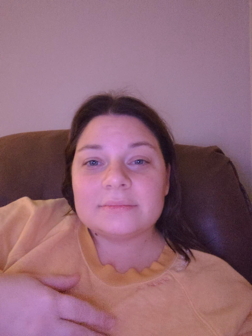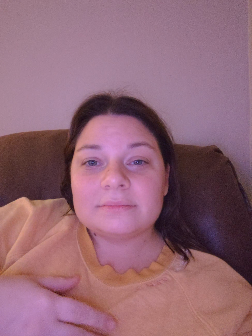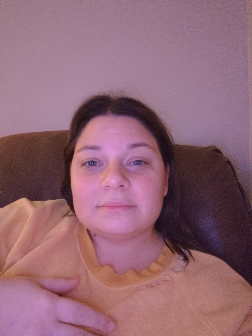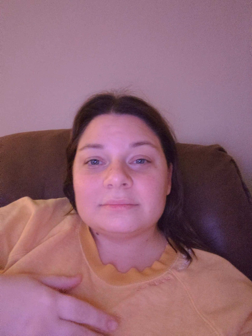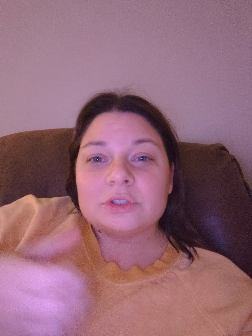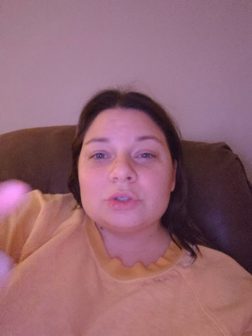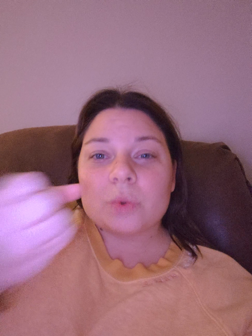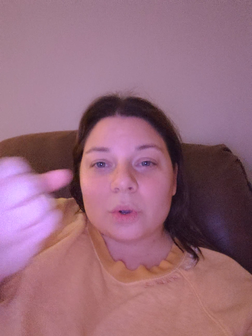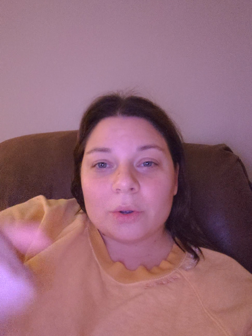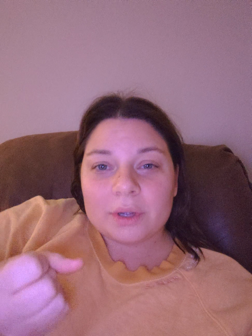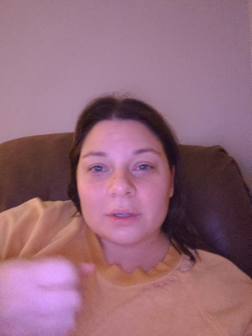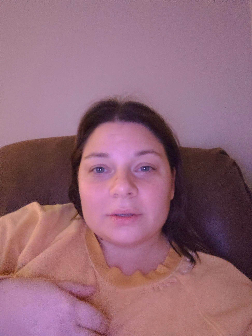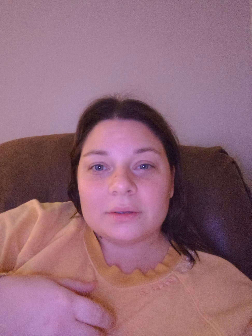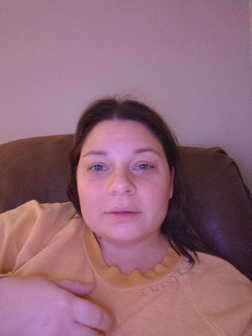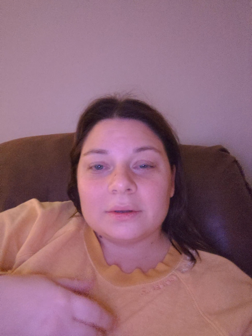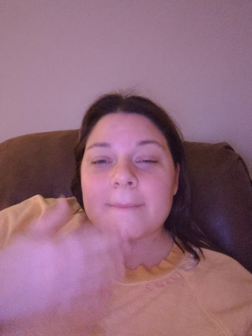drawer